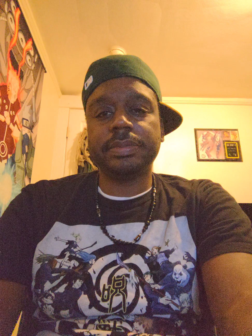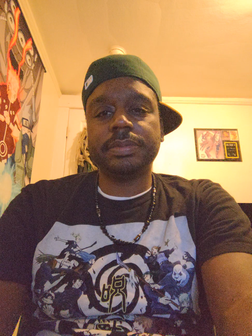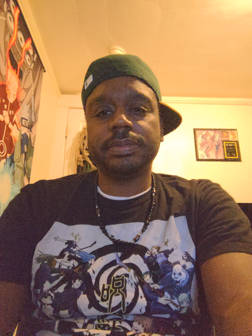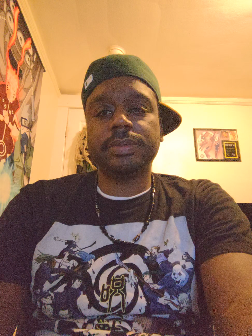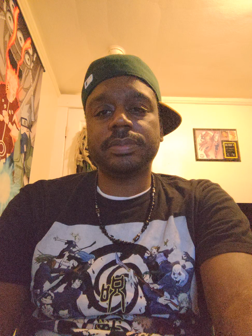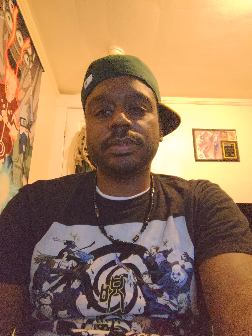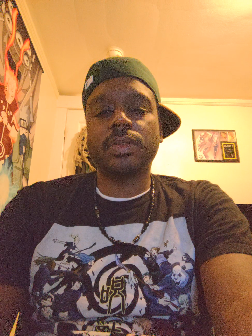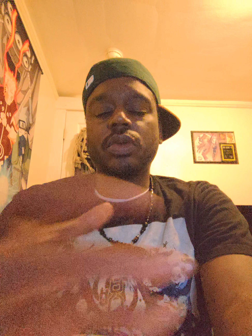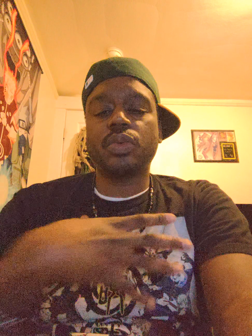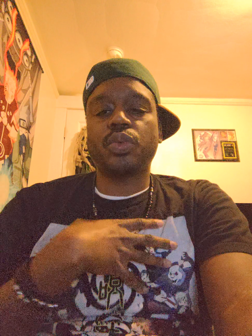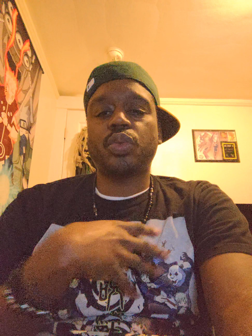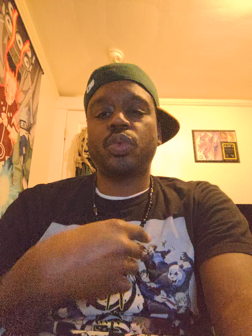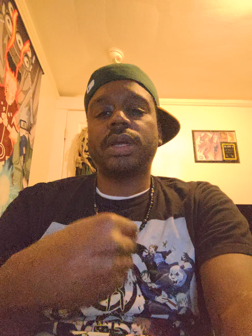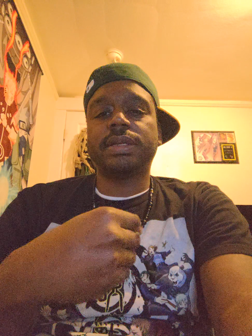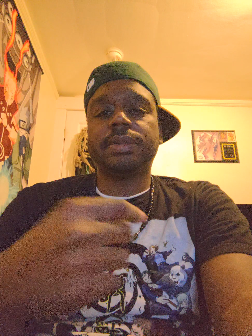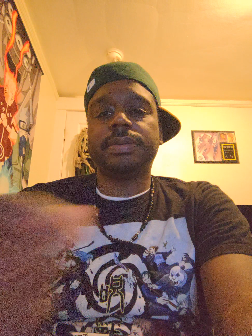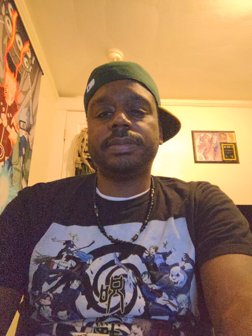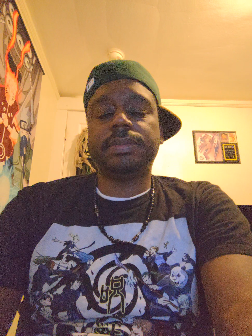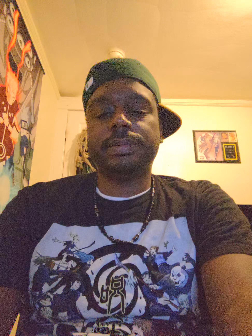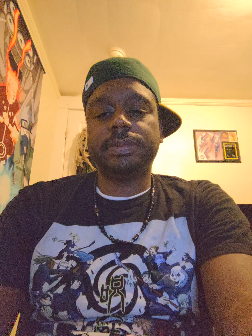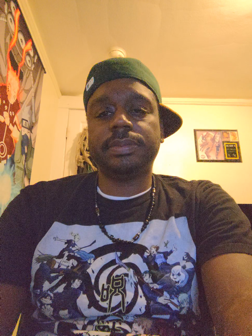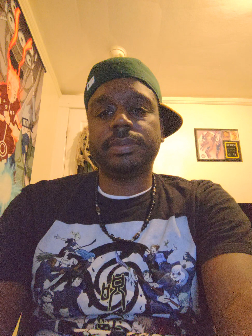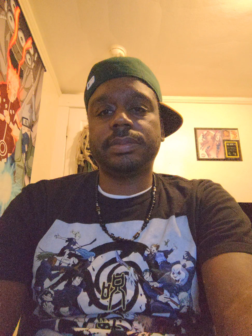white